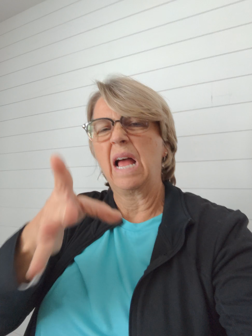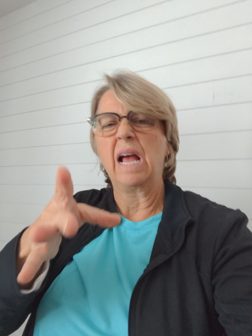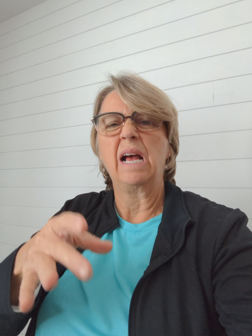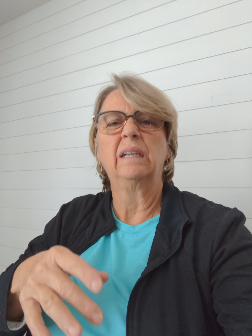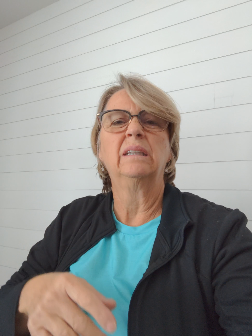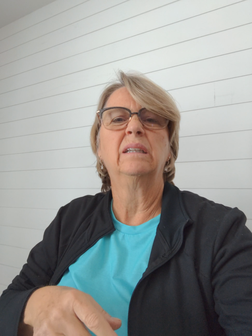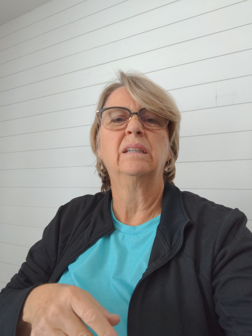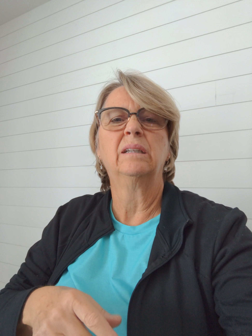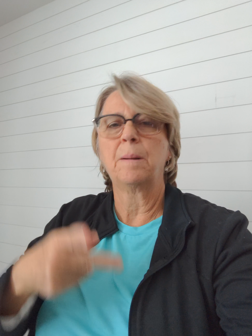hate